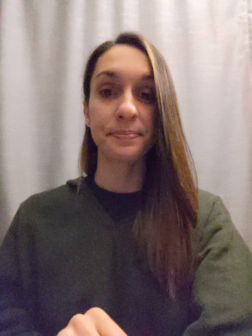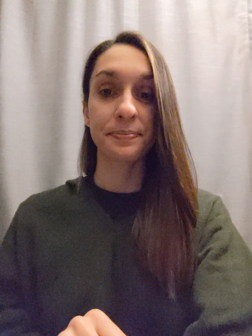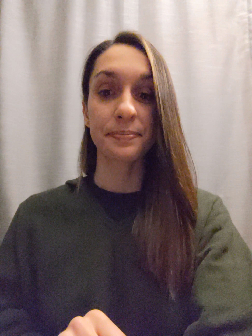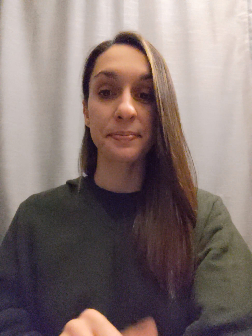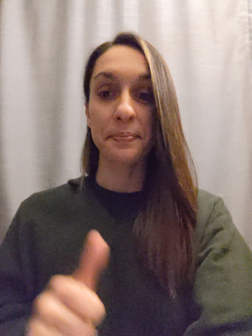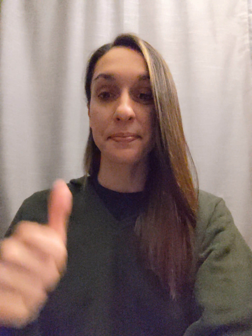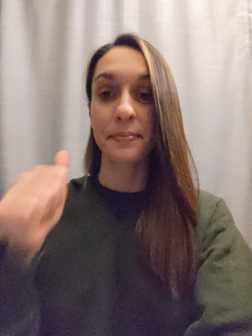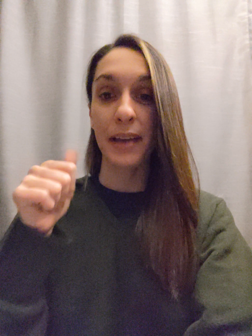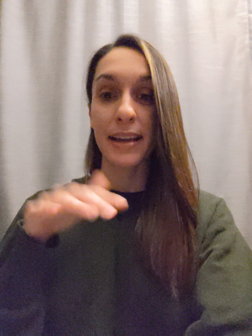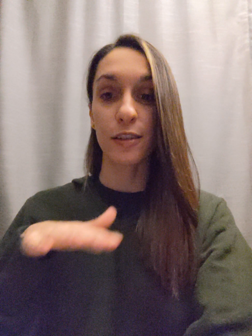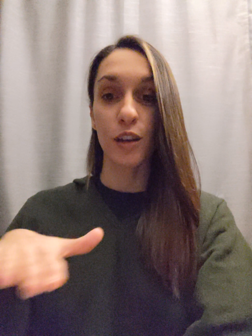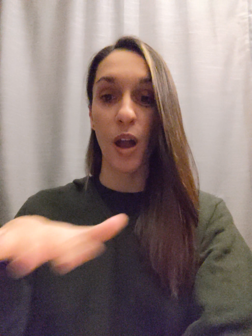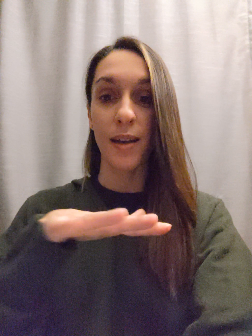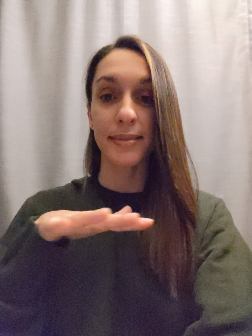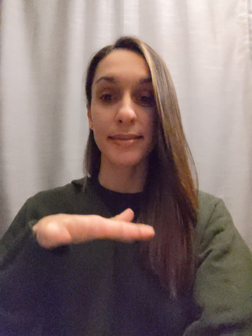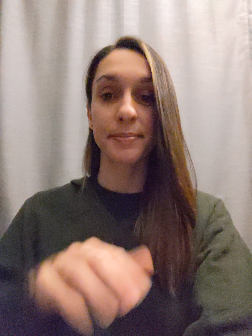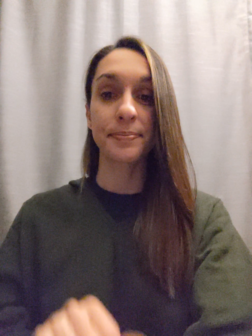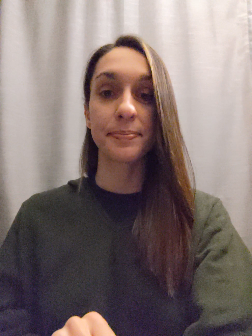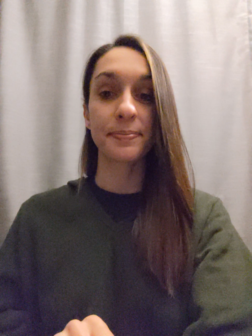backyard